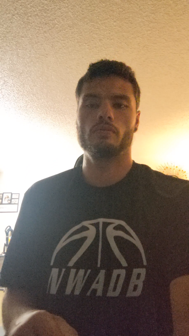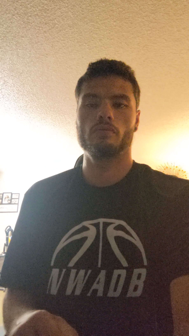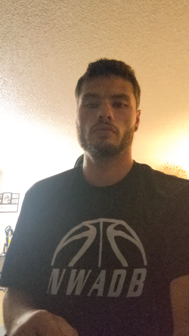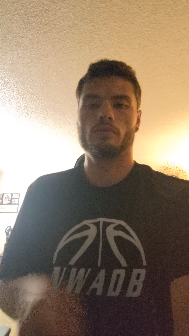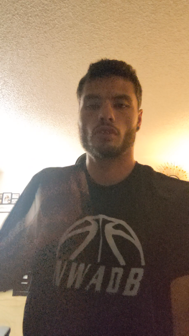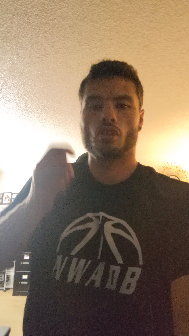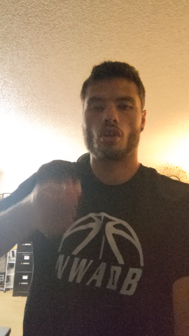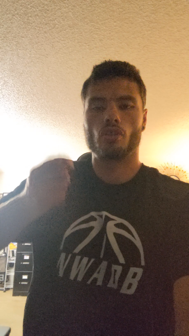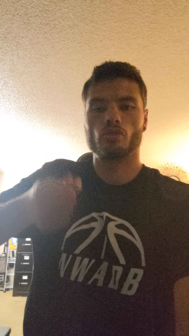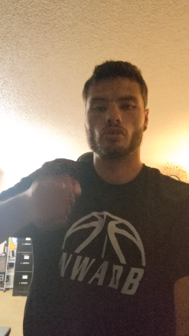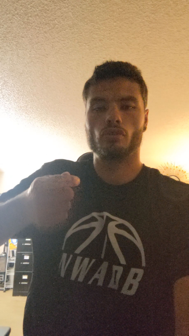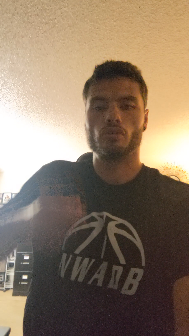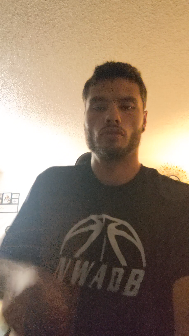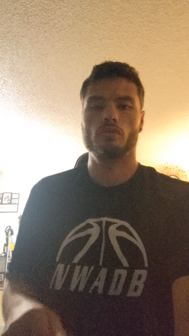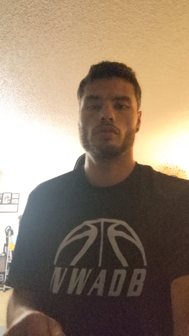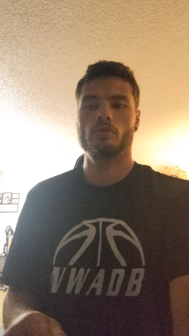cart